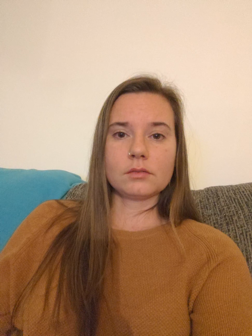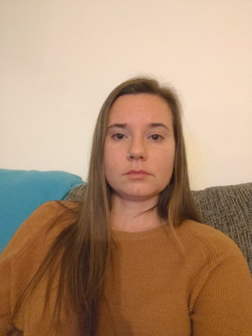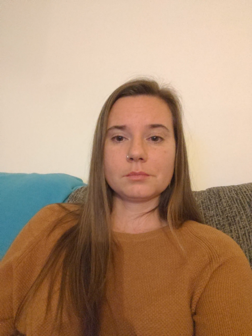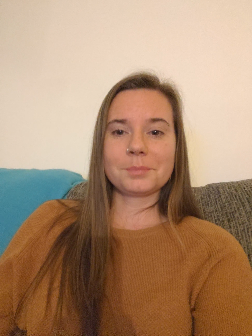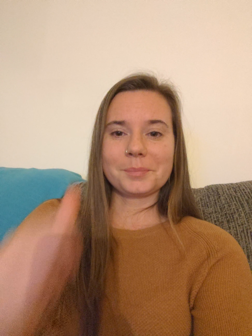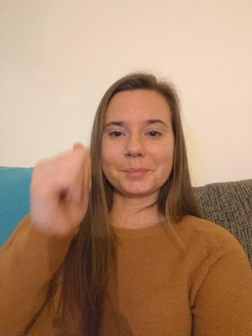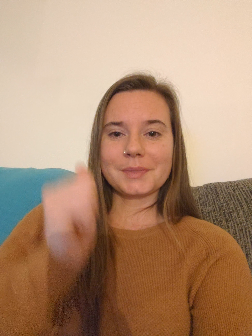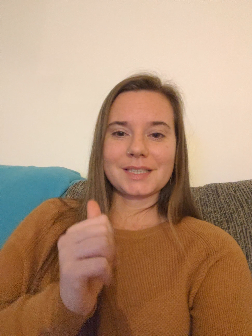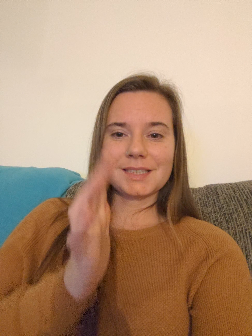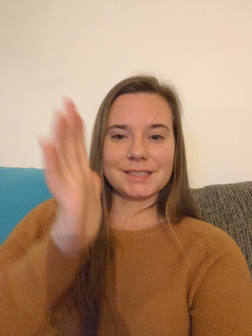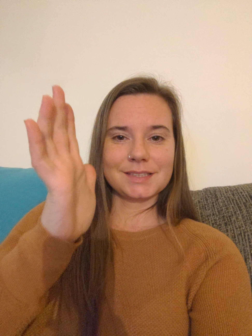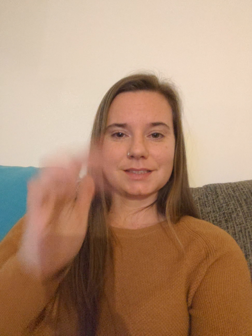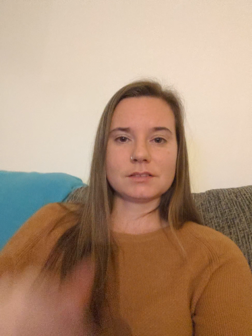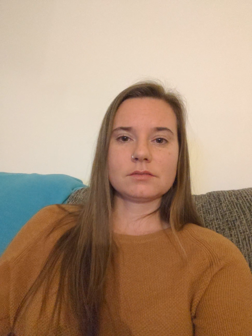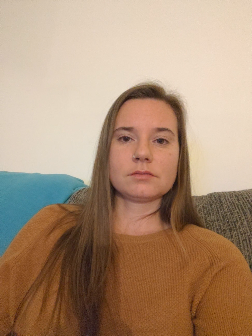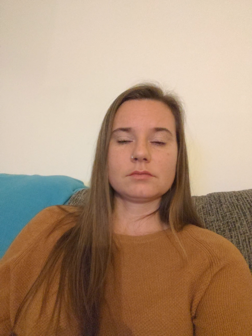mitten